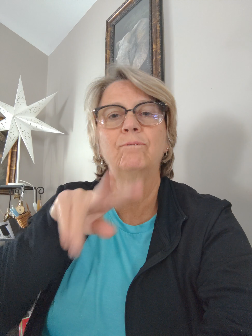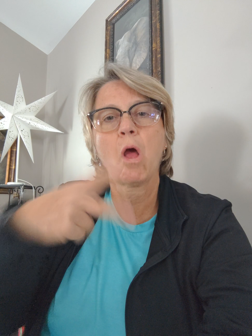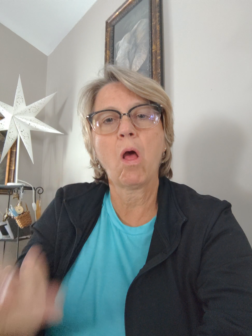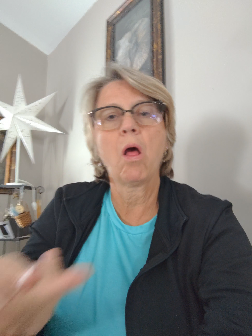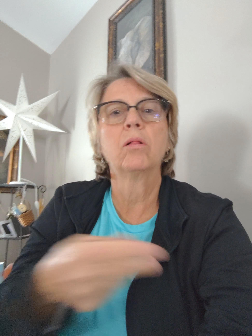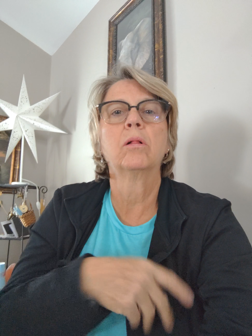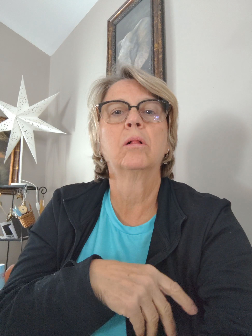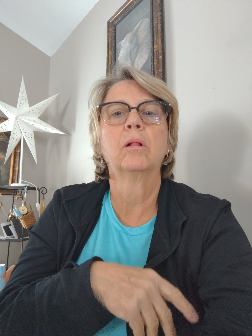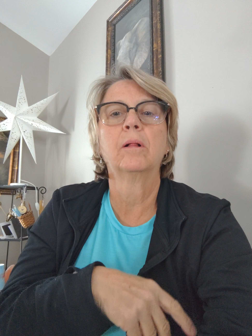fall